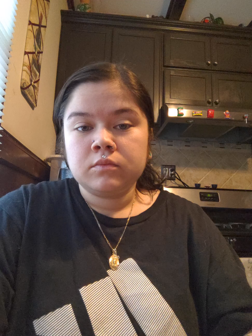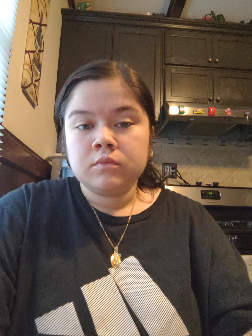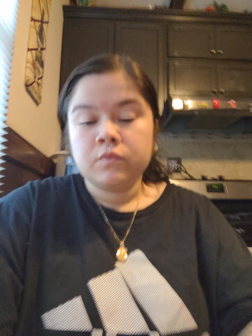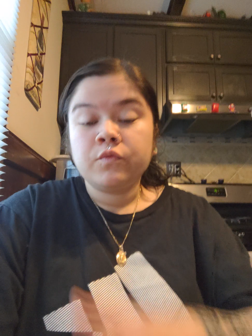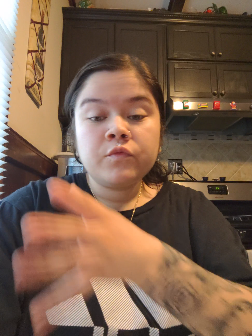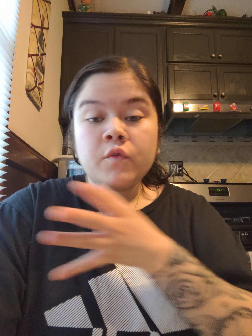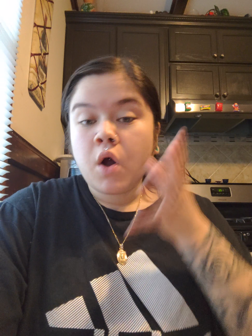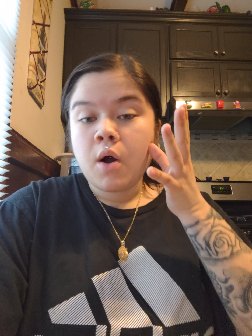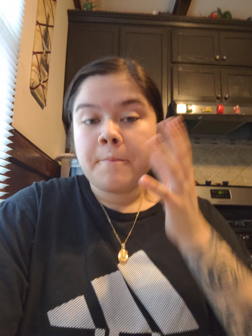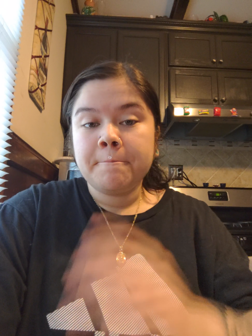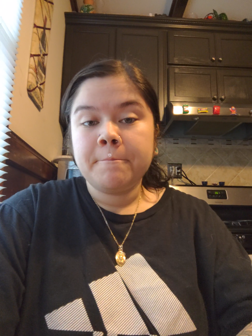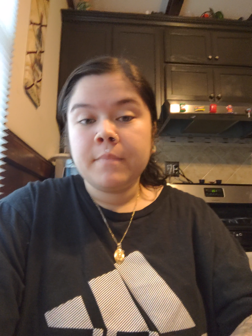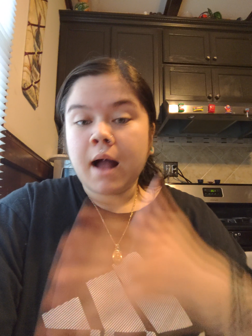farm